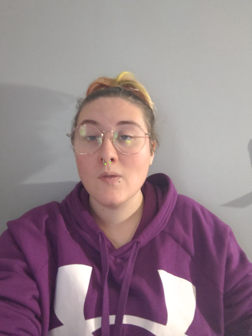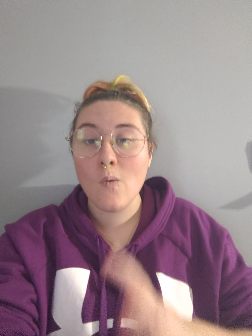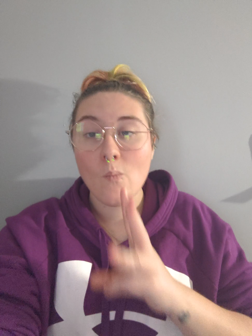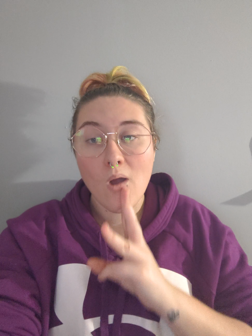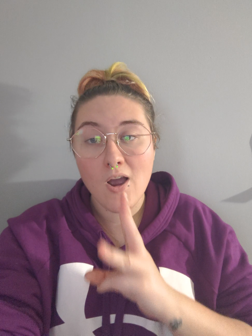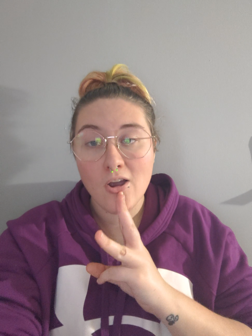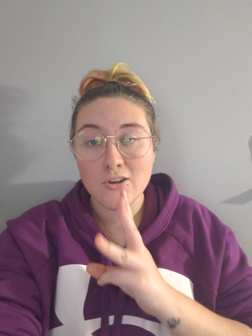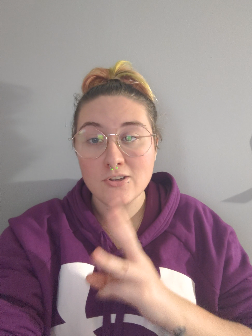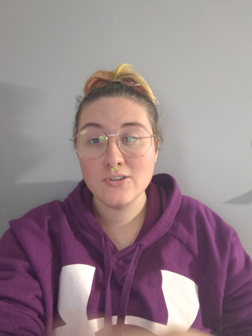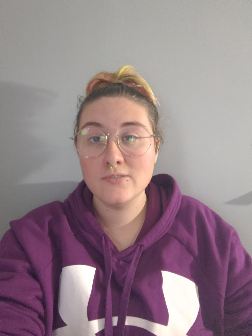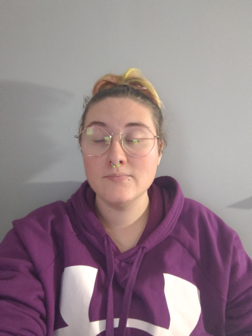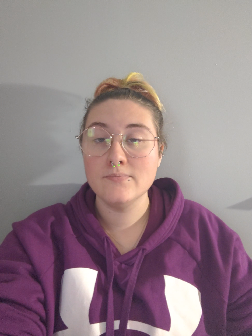water